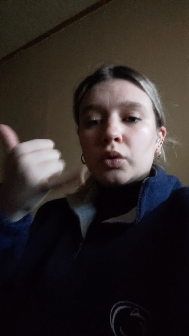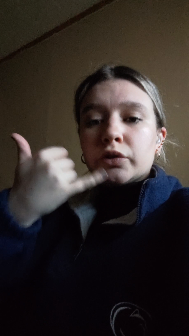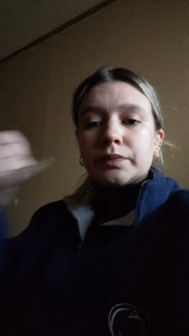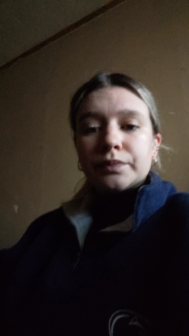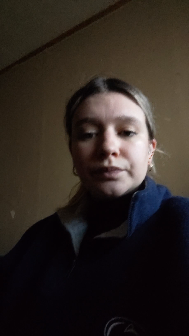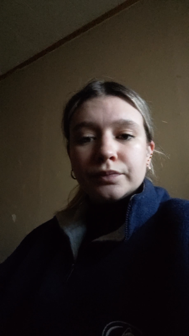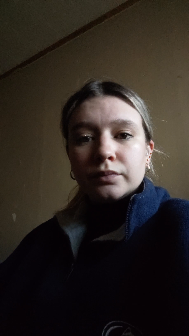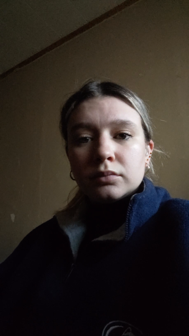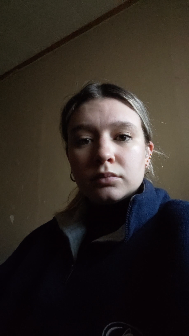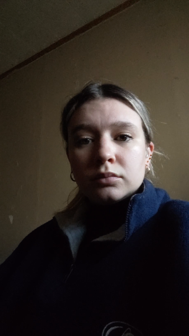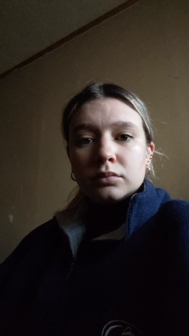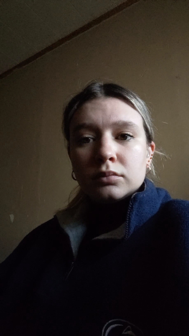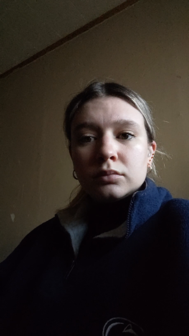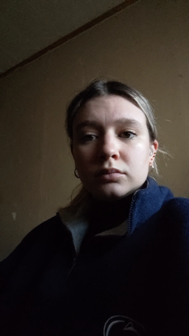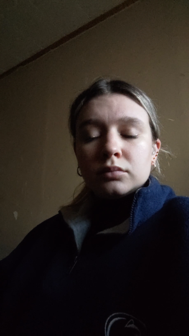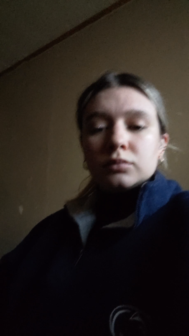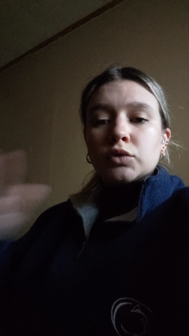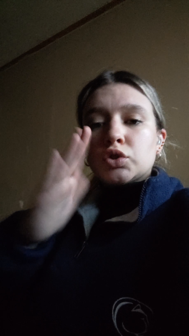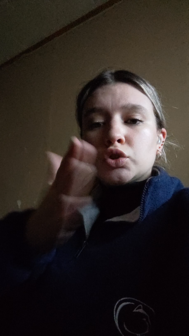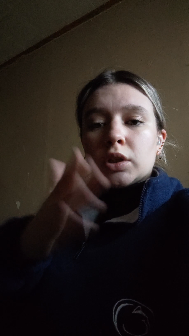share